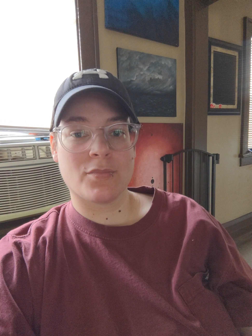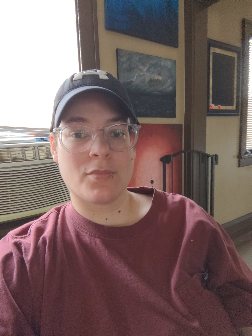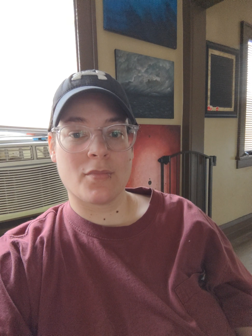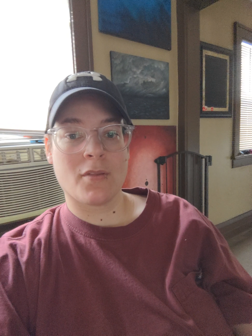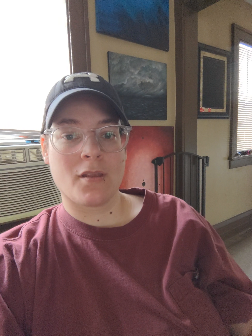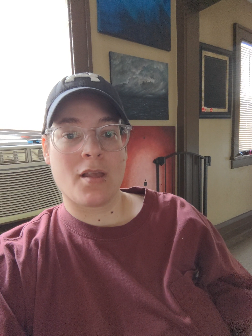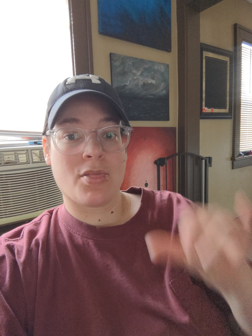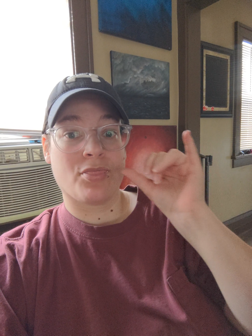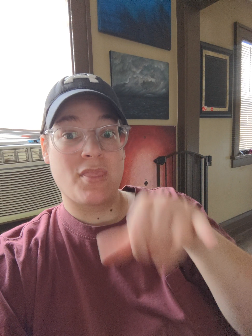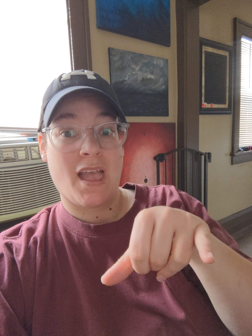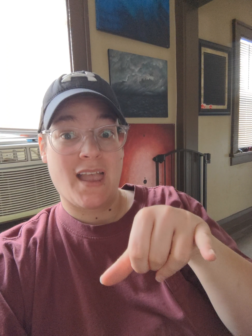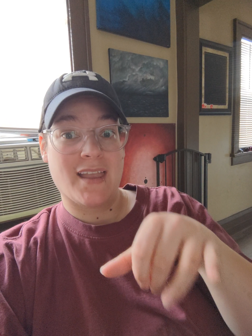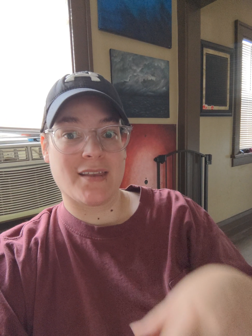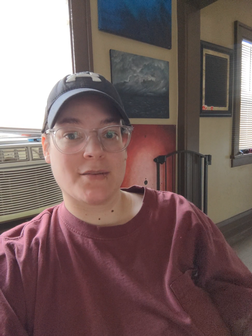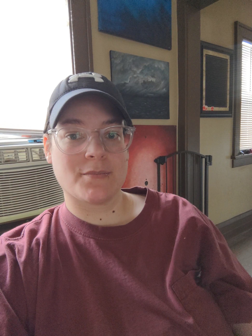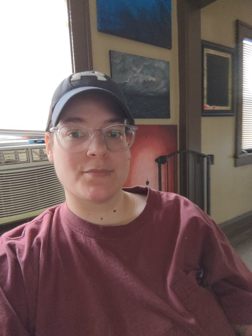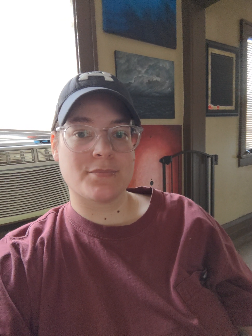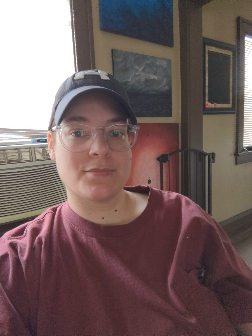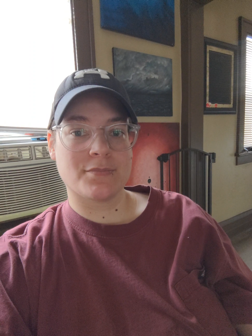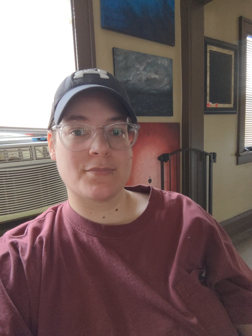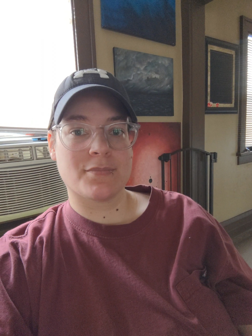that